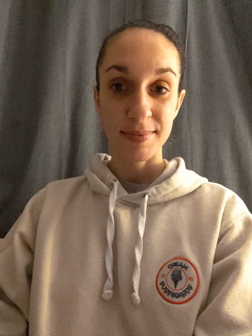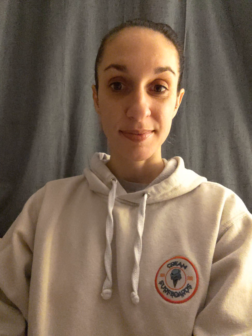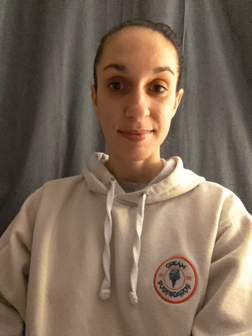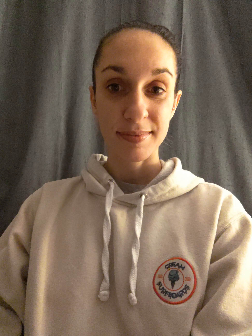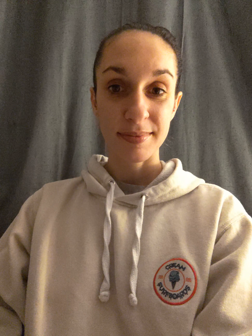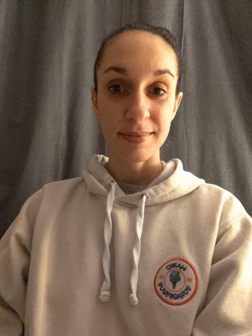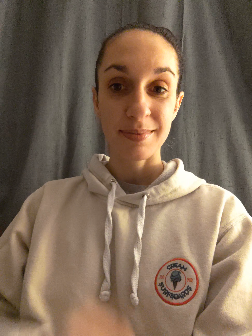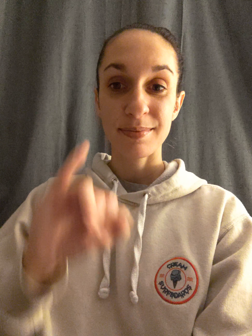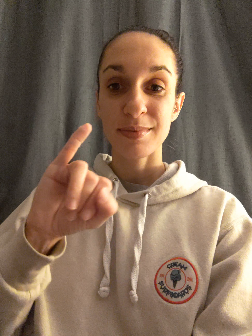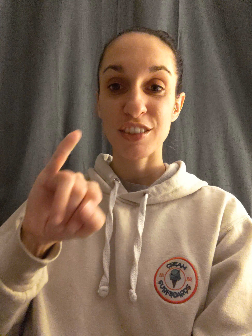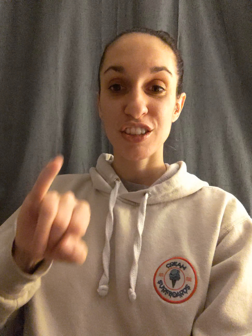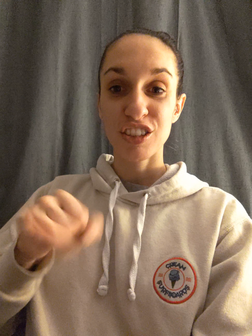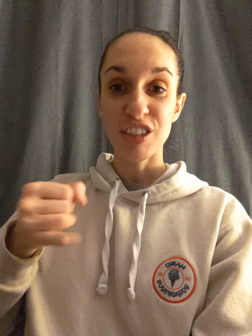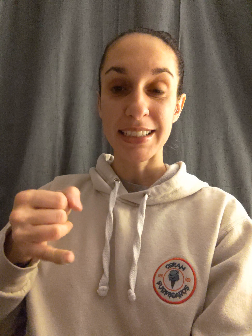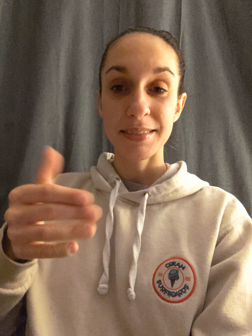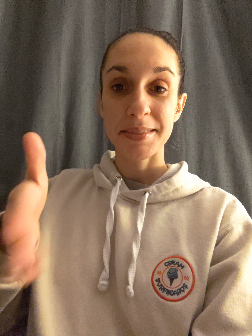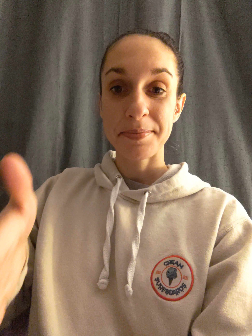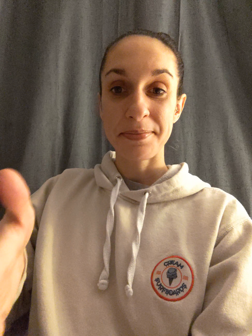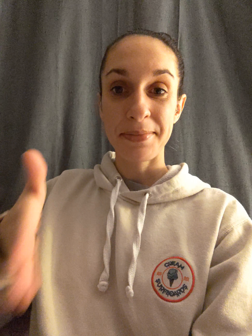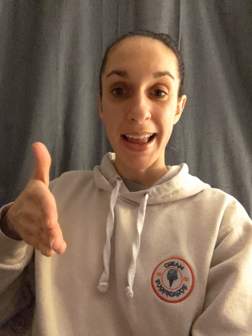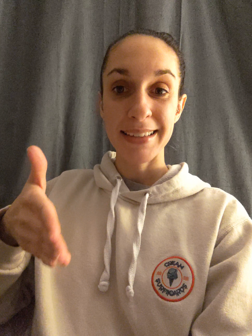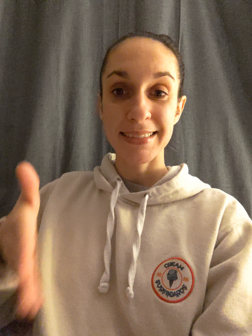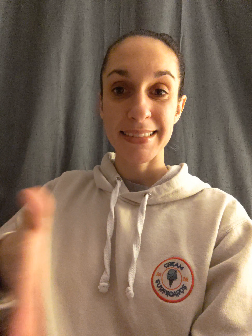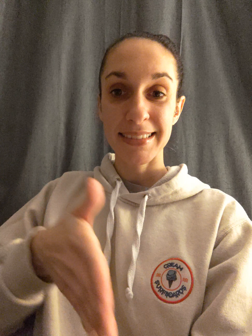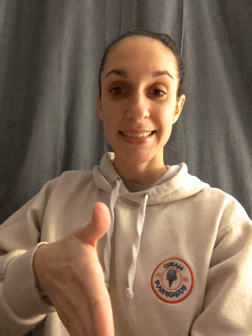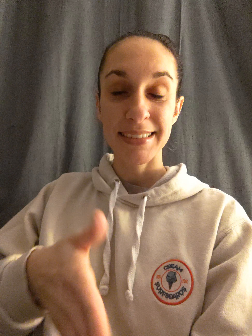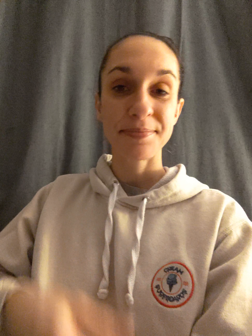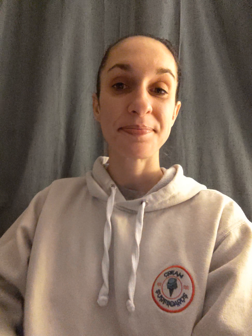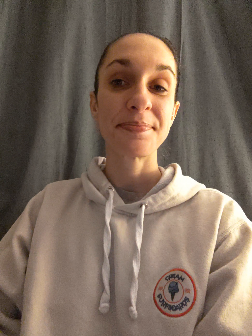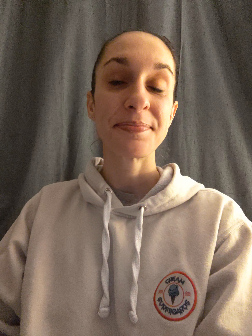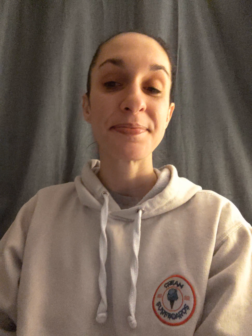jeans